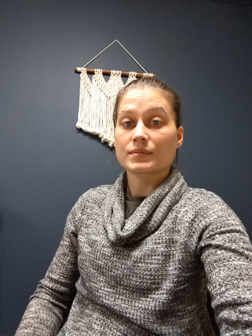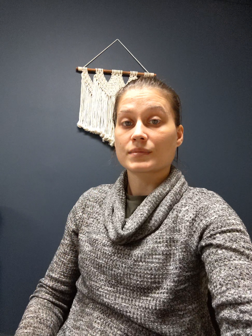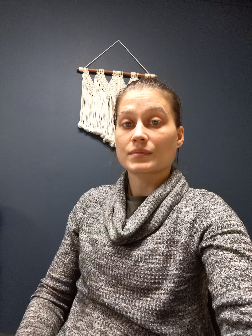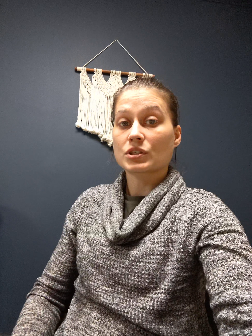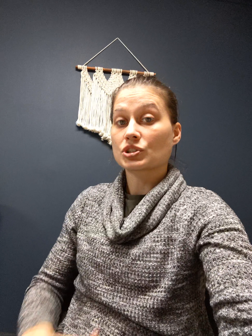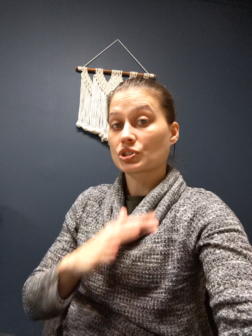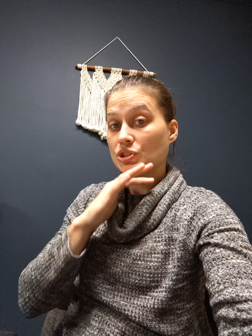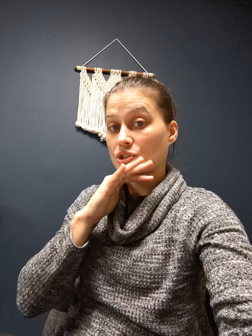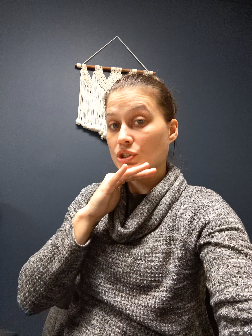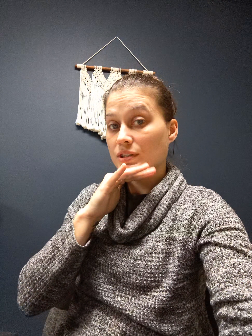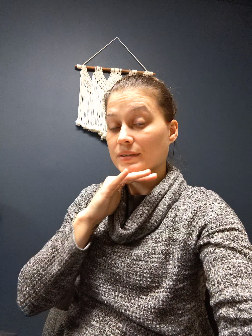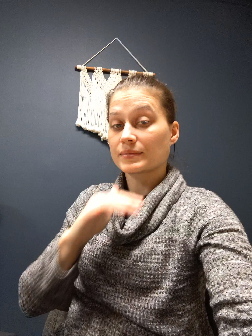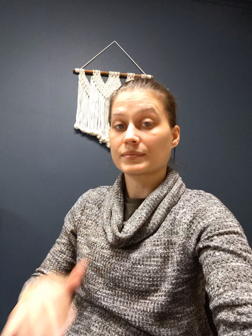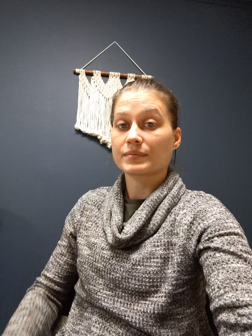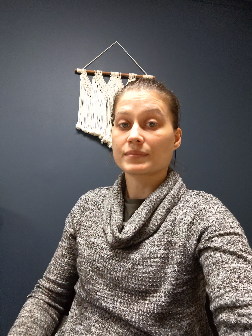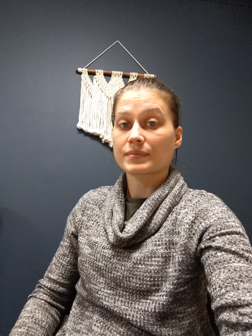dirty